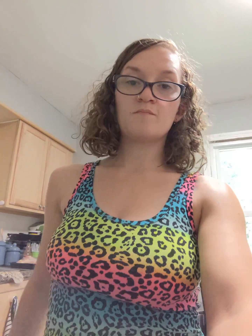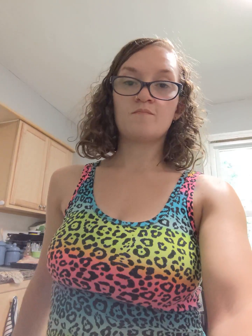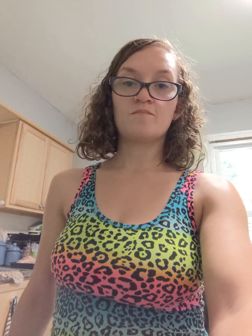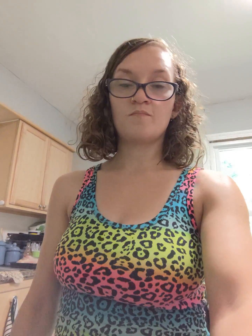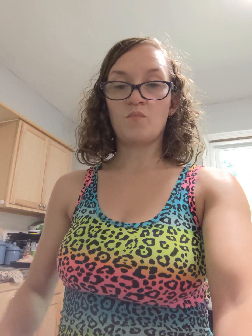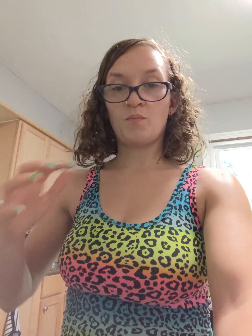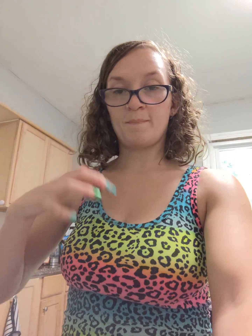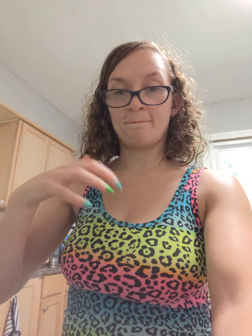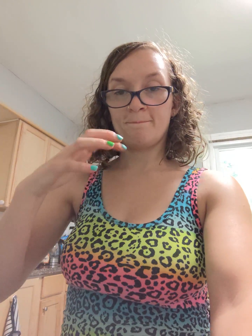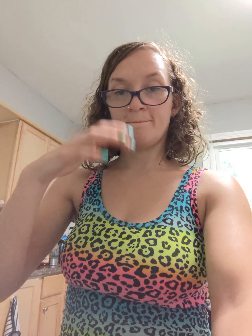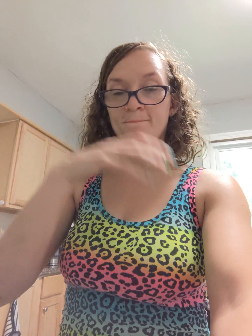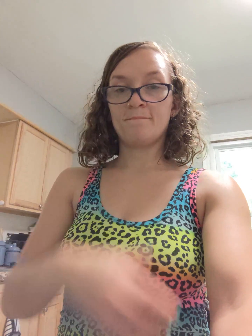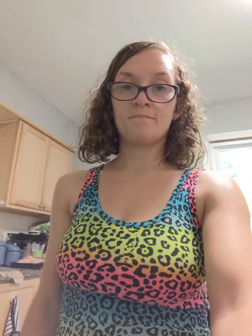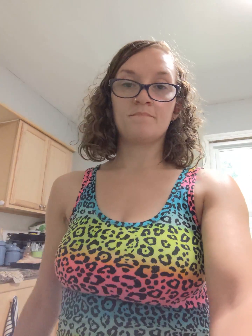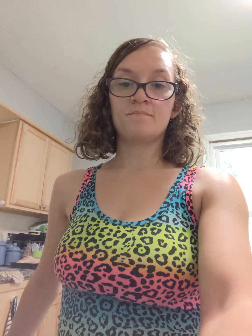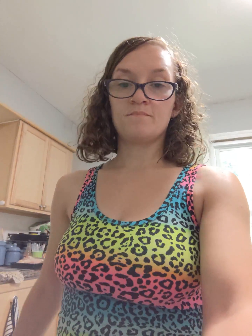grapes